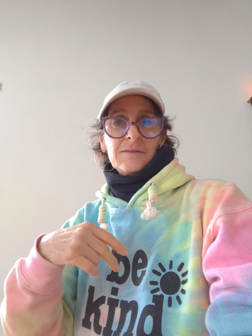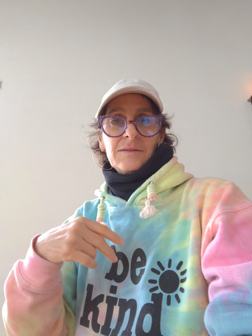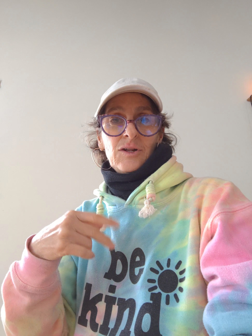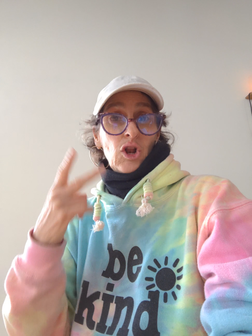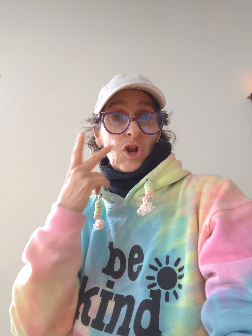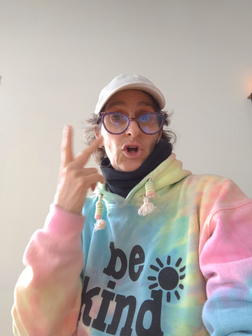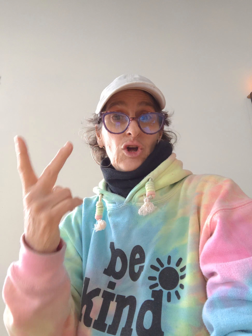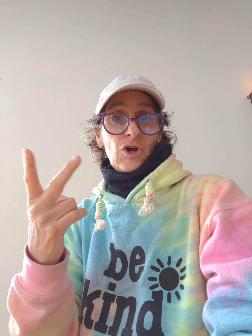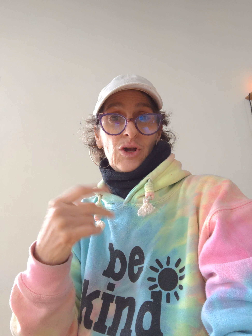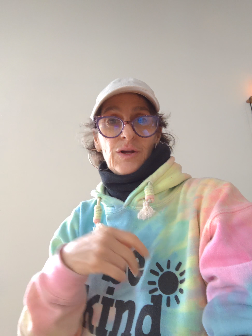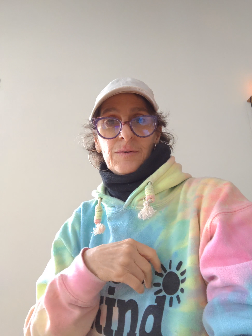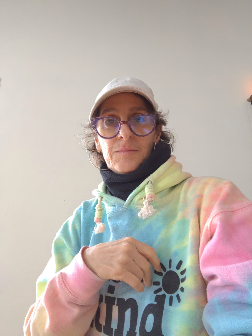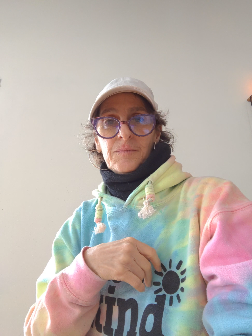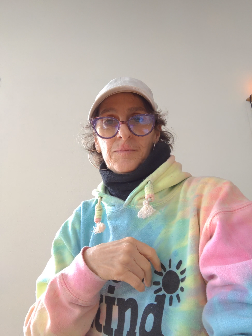look